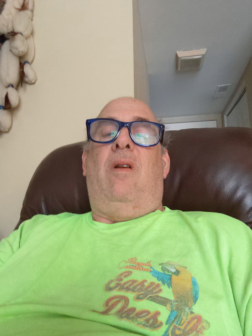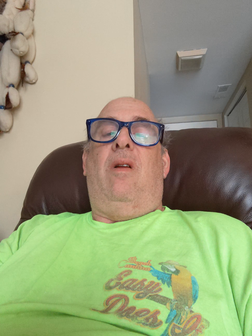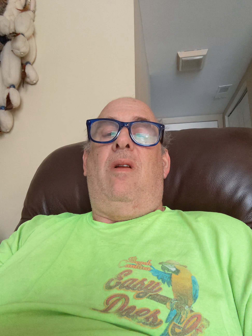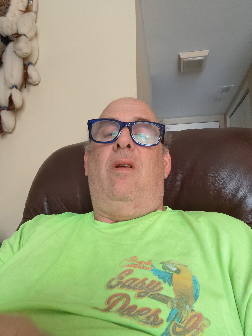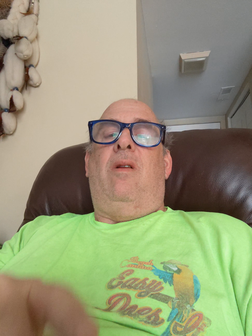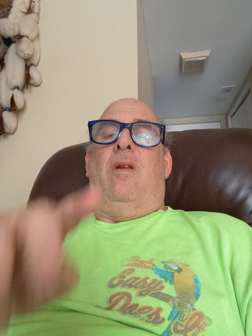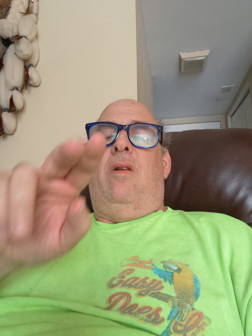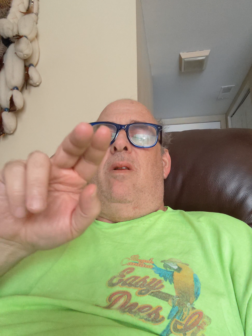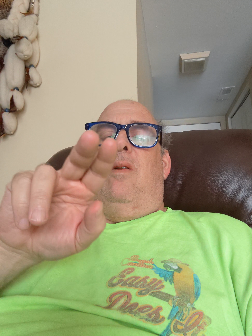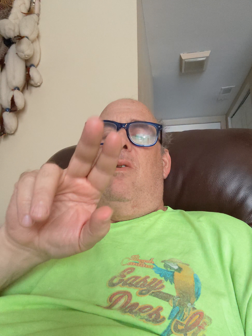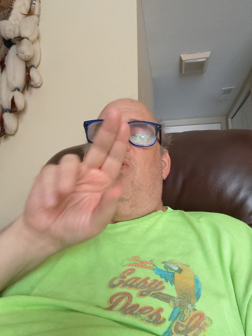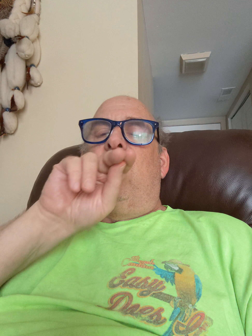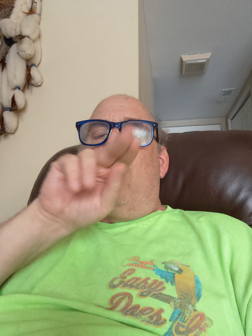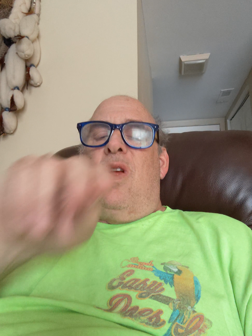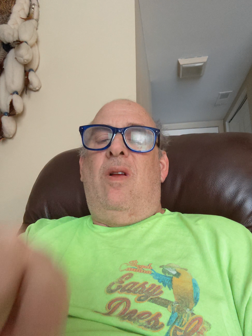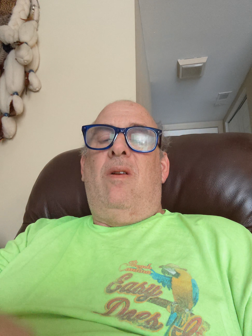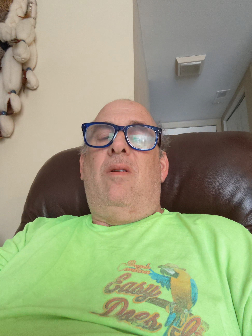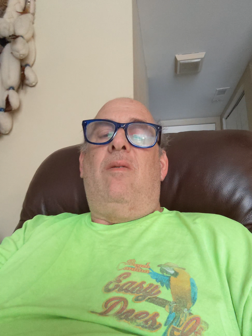goose